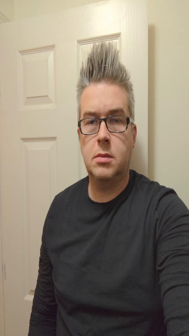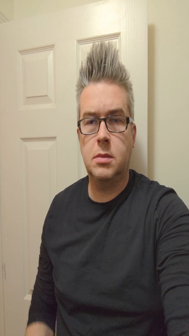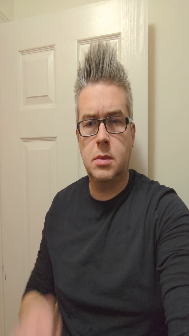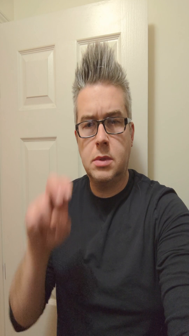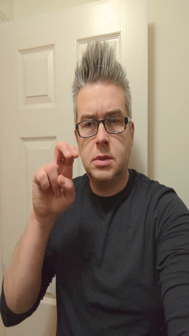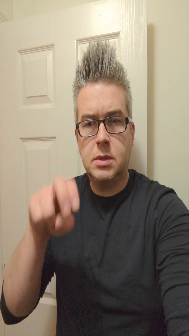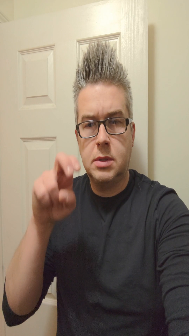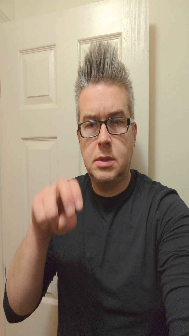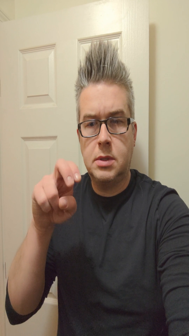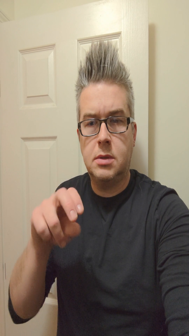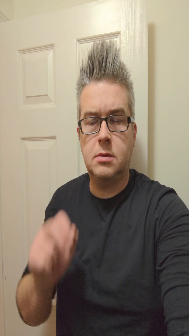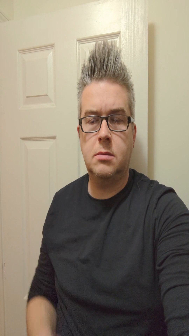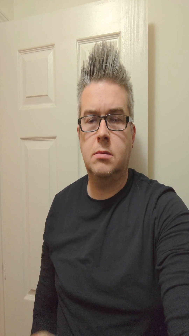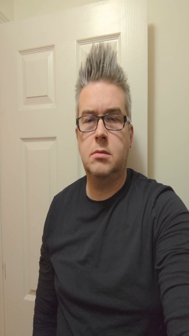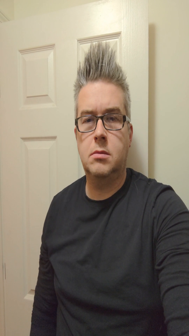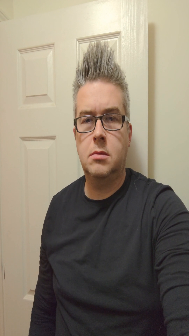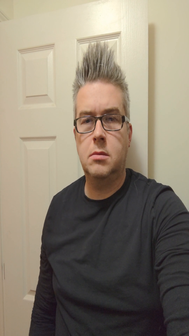chair